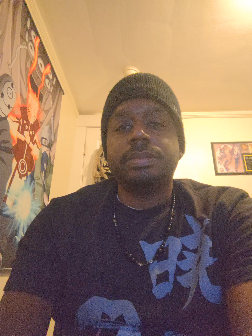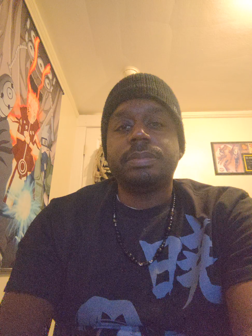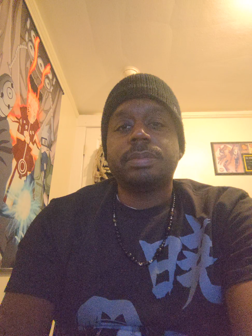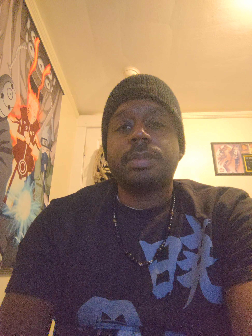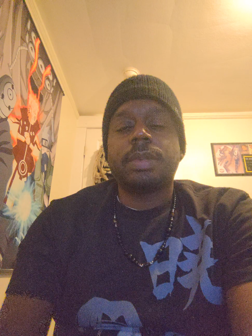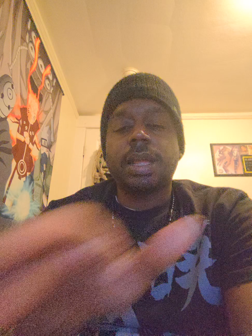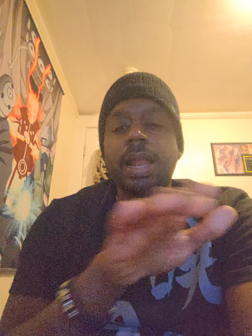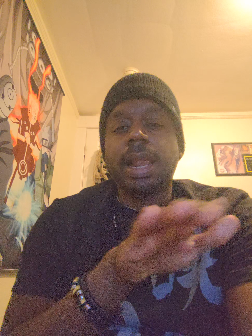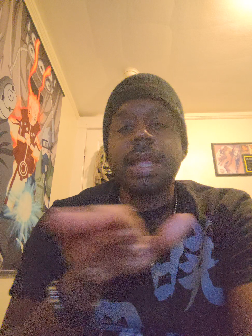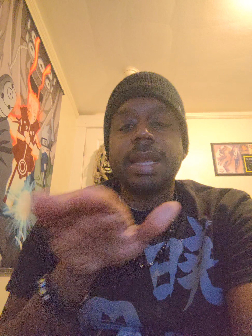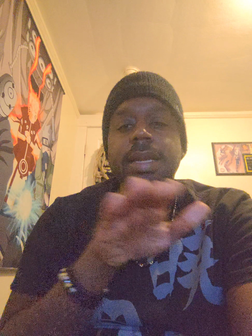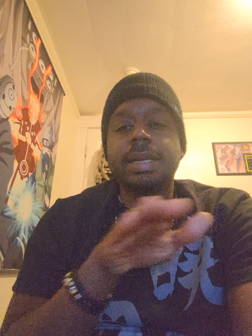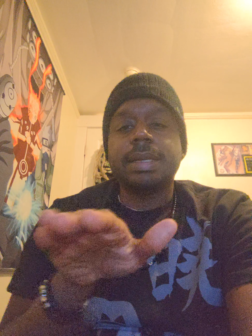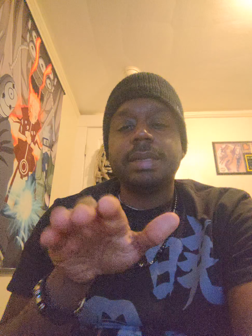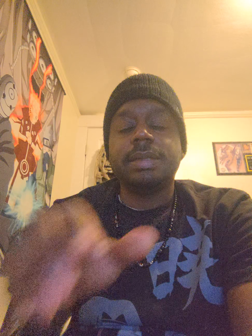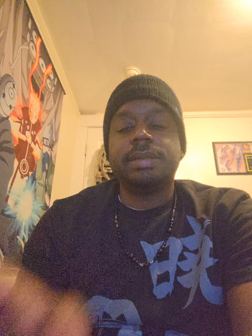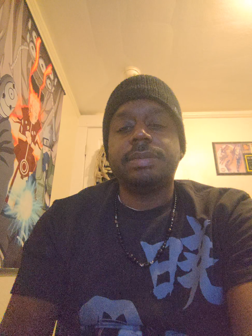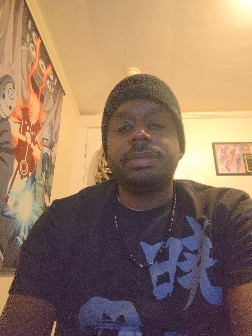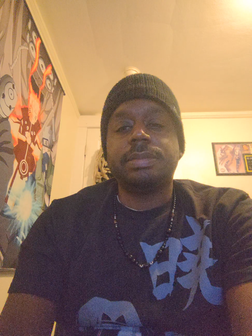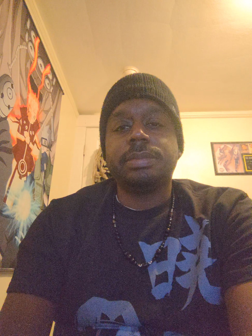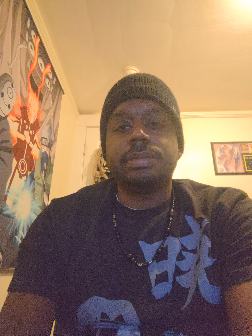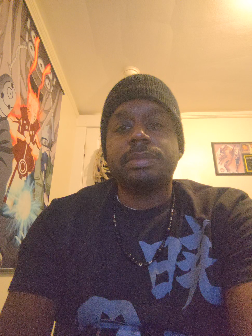clean